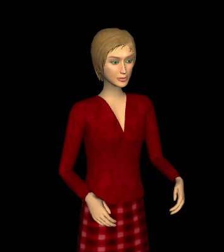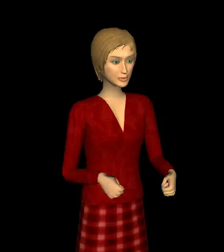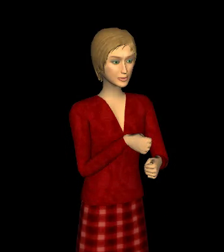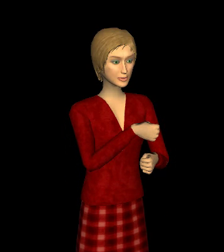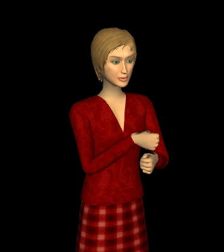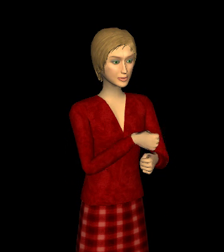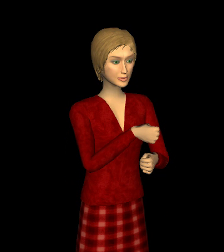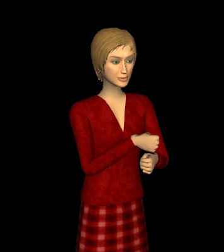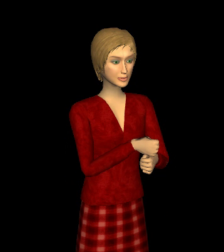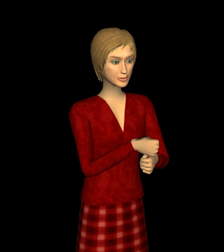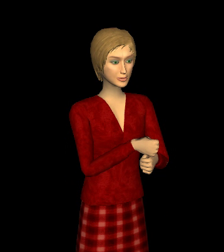عمل